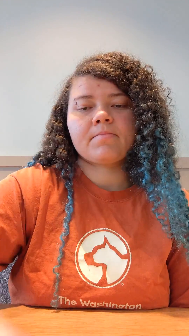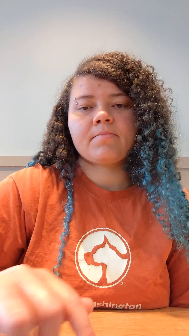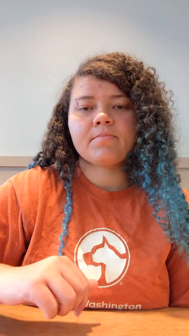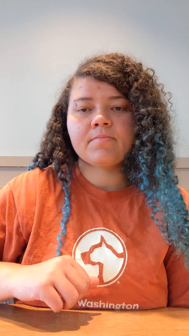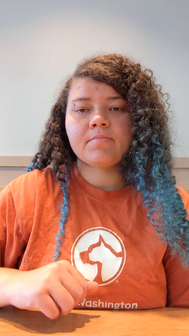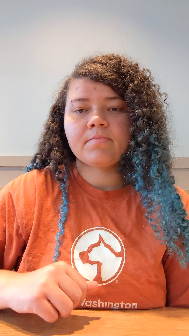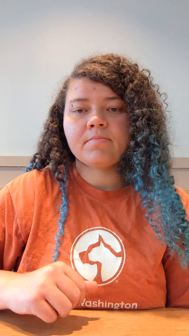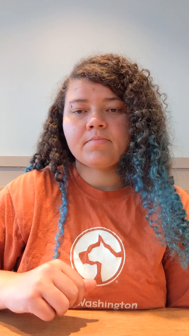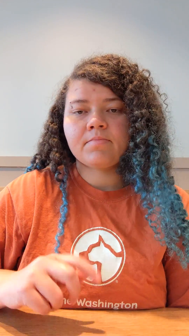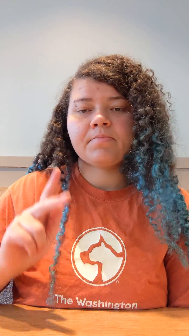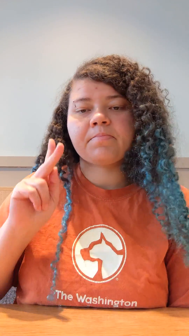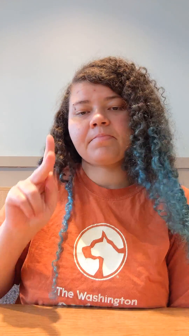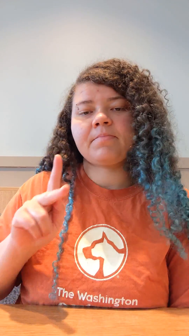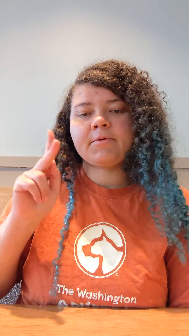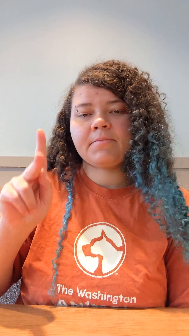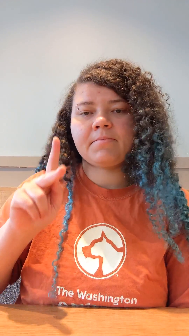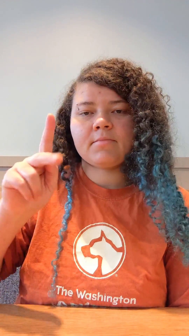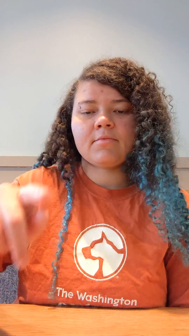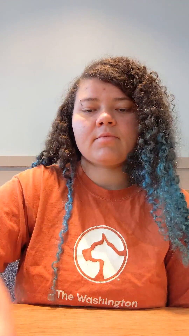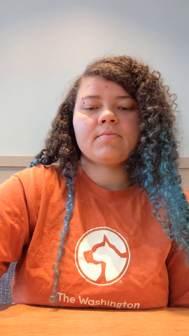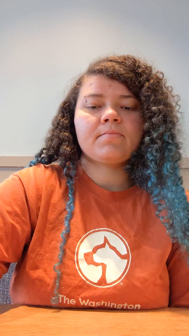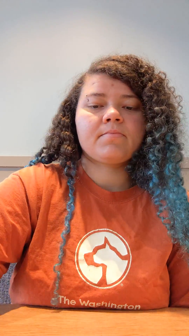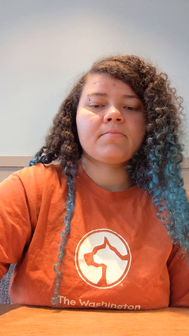people